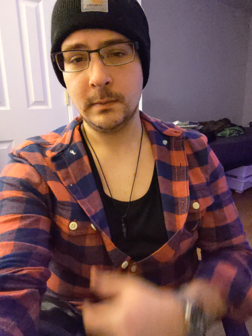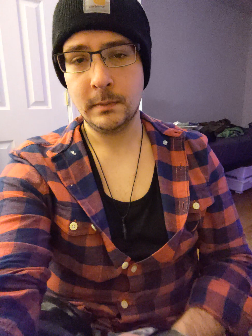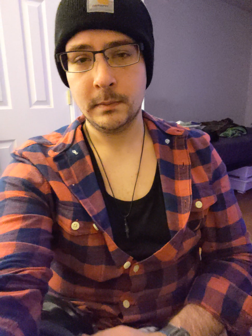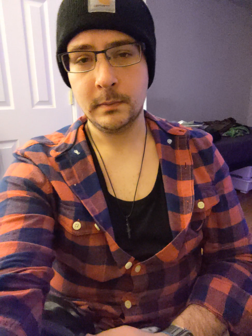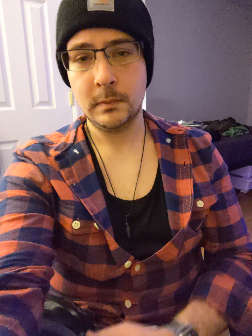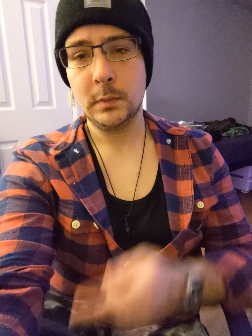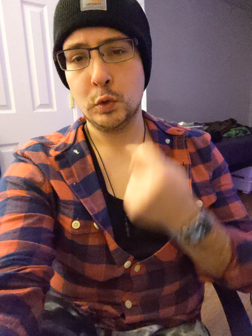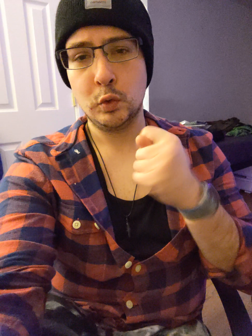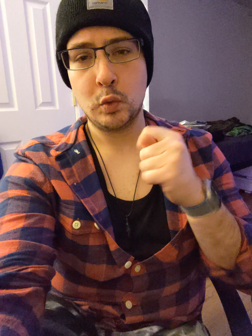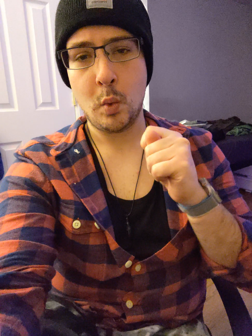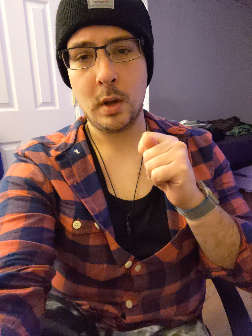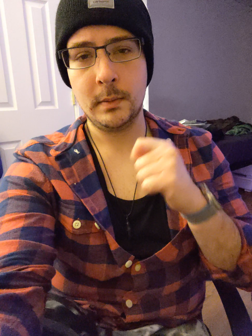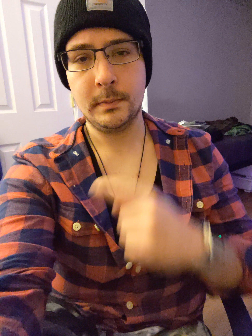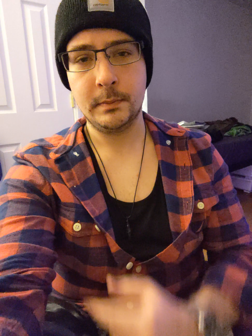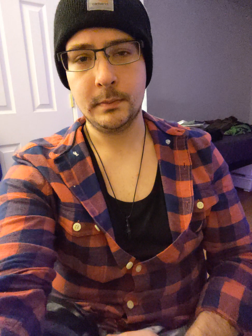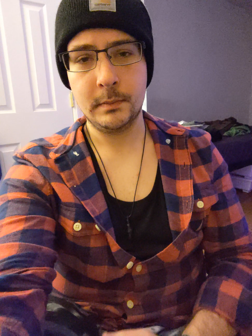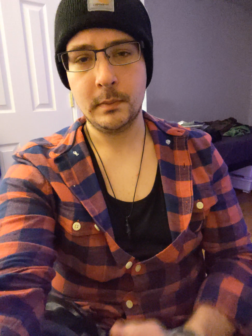toy